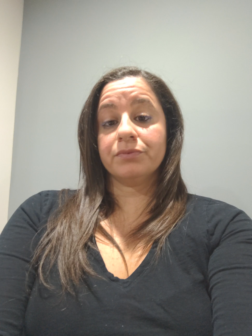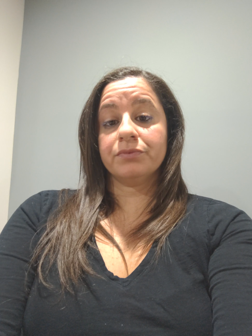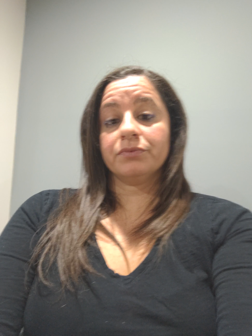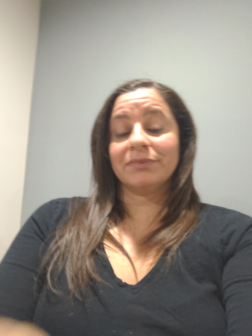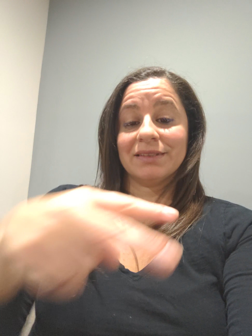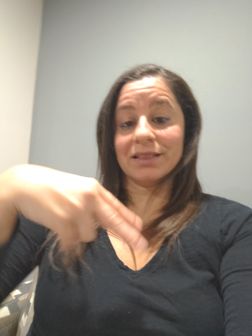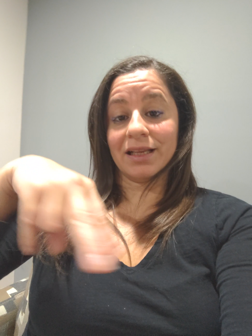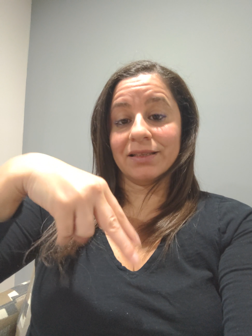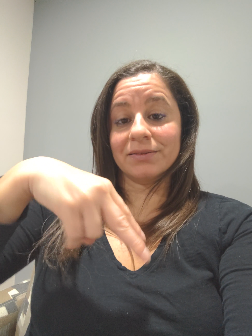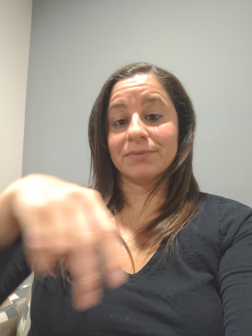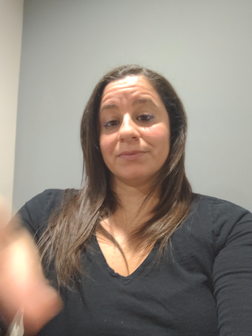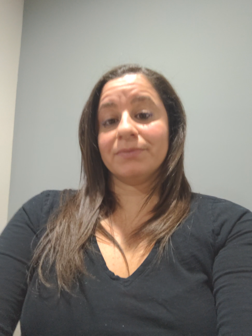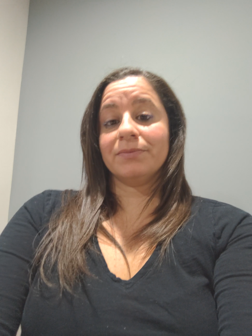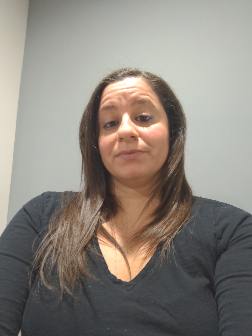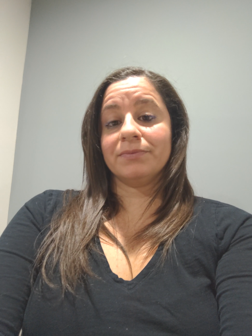dance